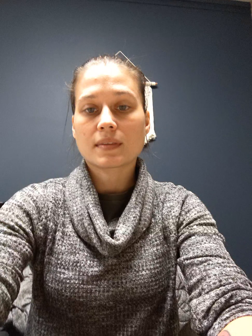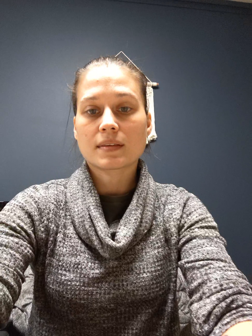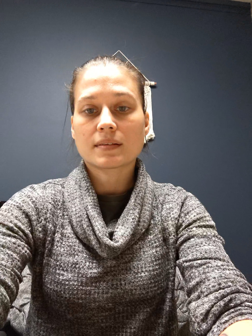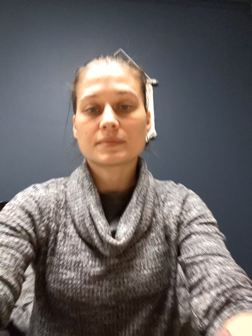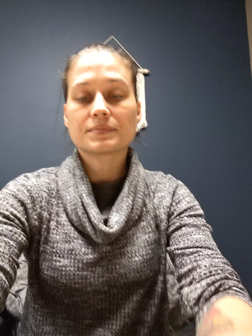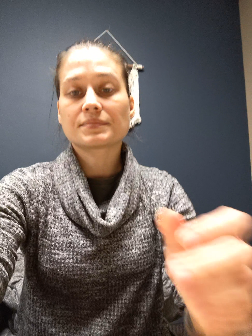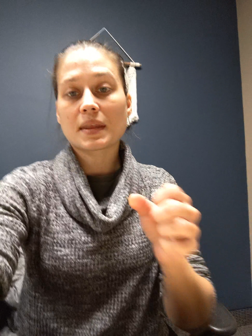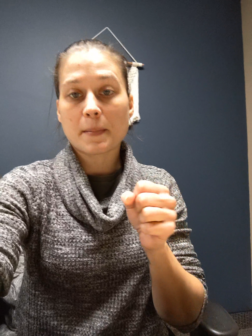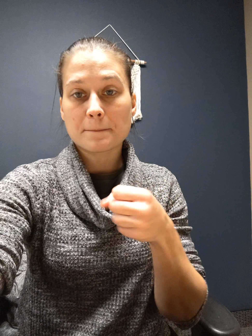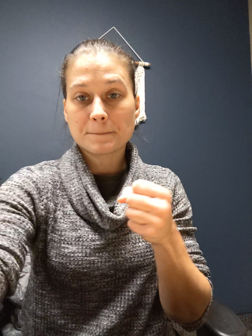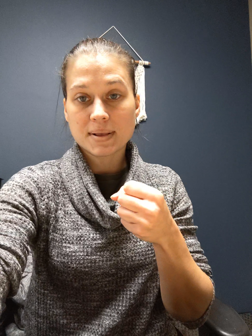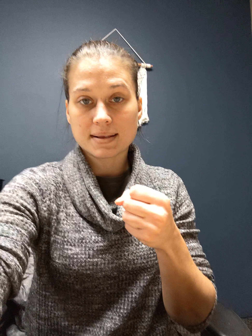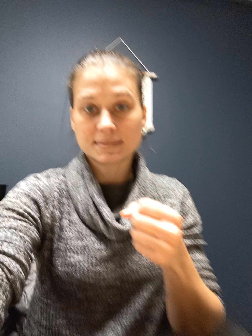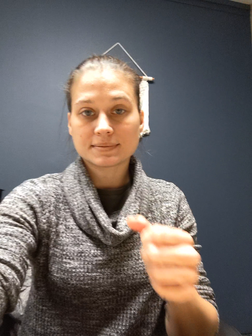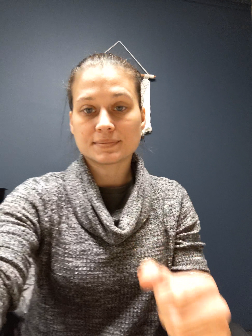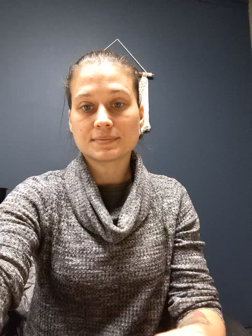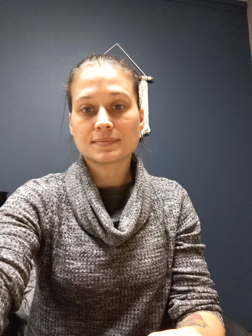make